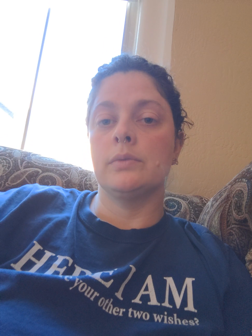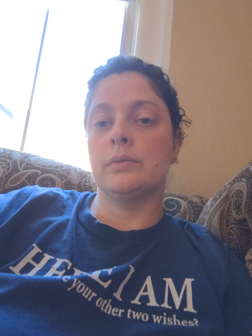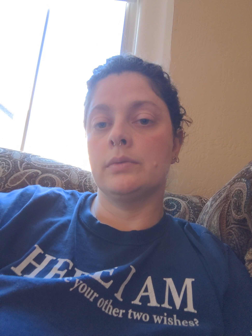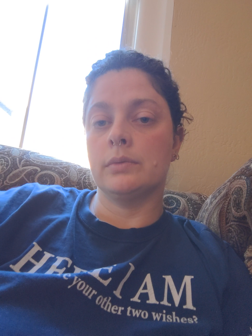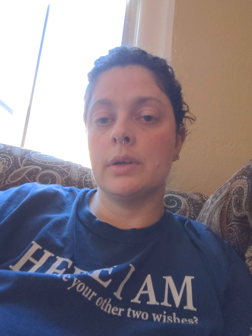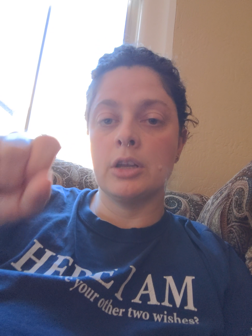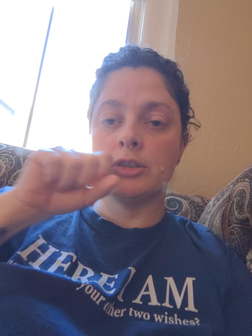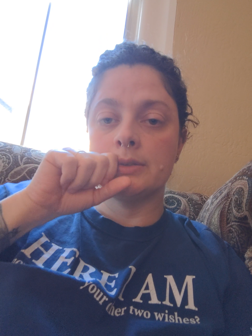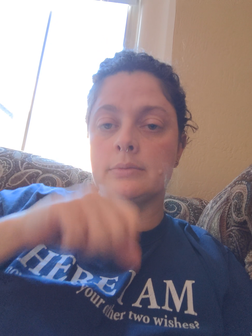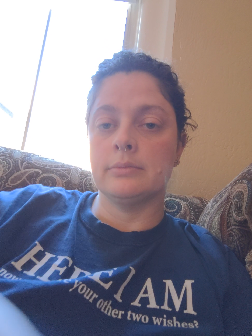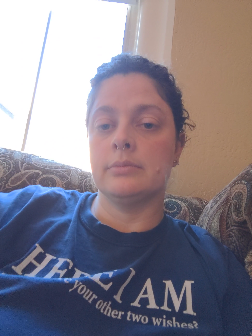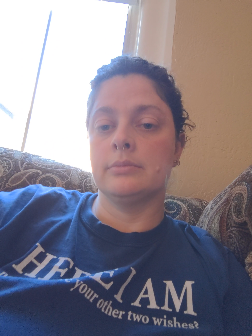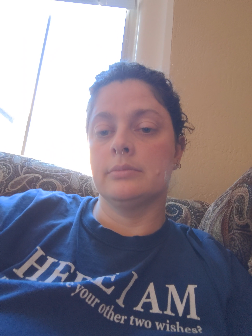carrot